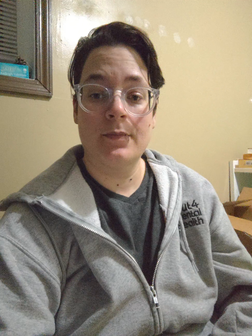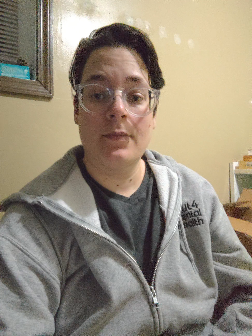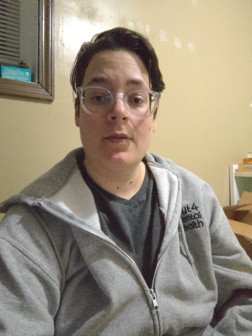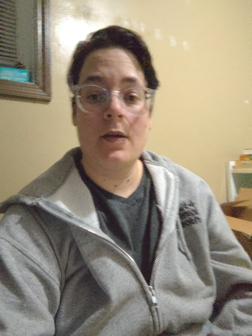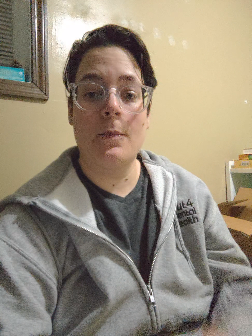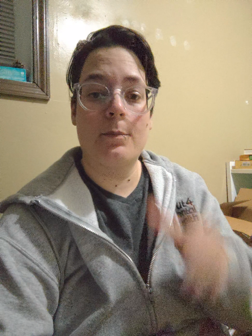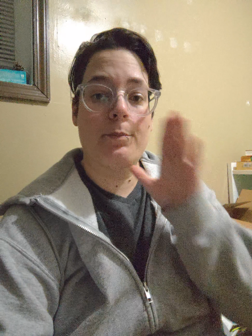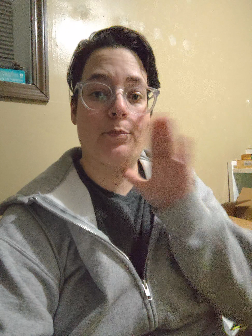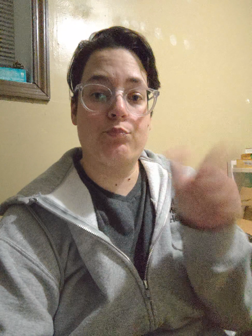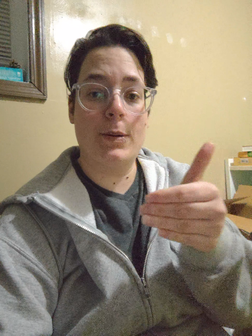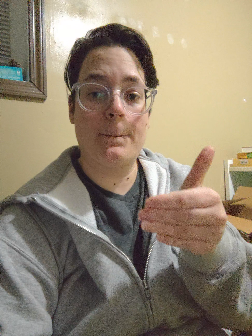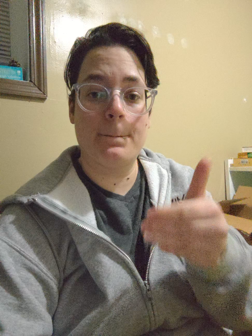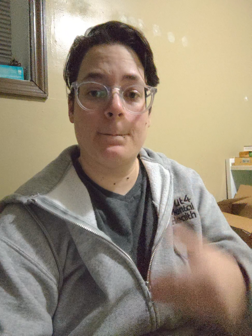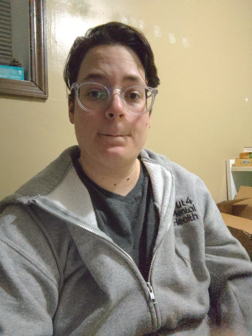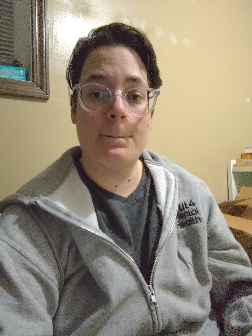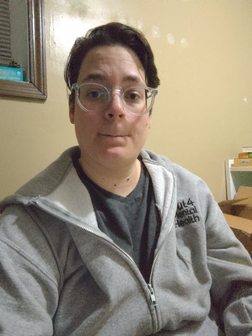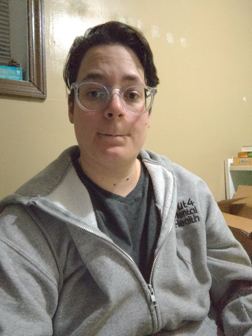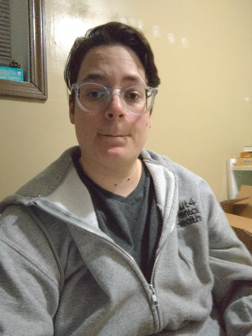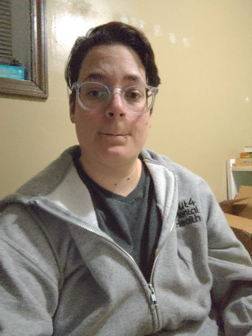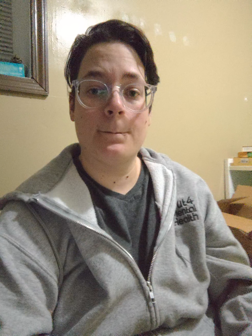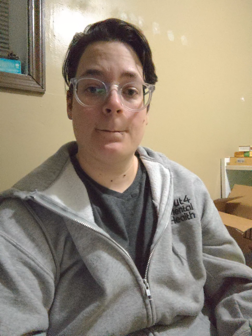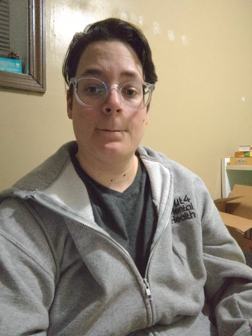bedroom